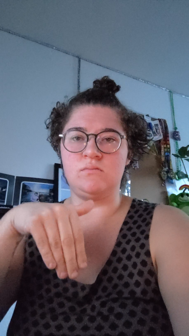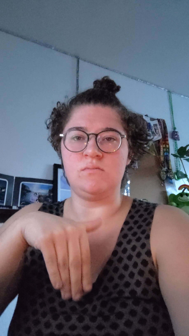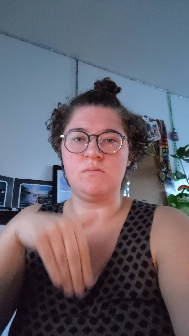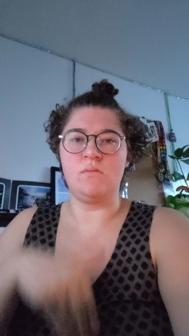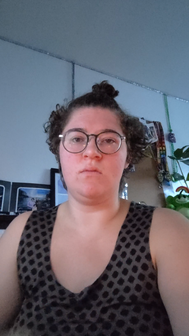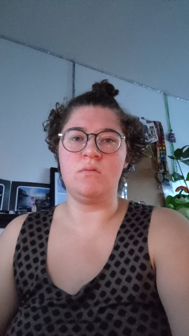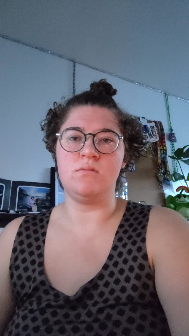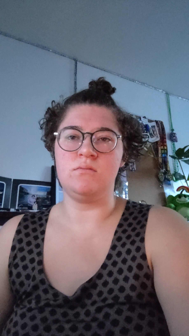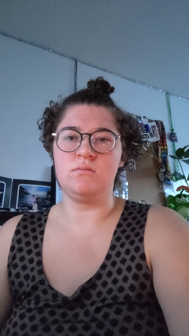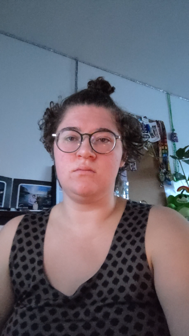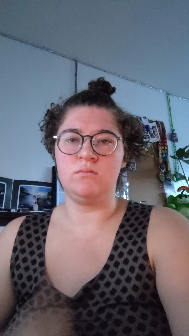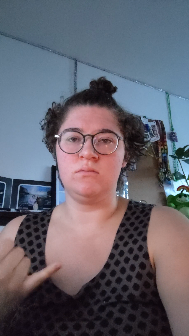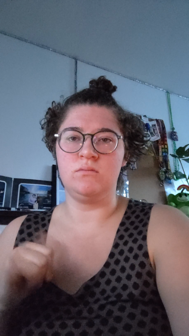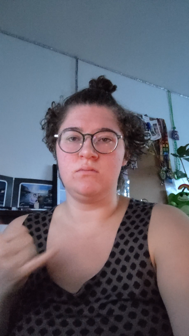party